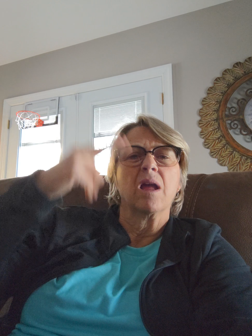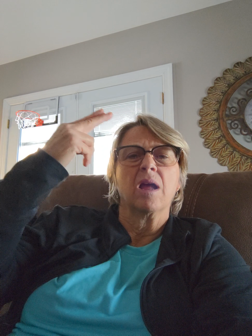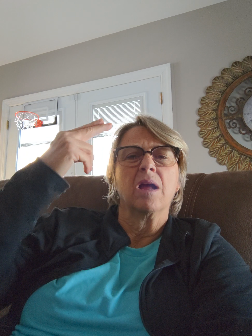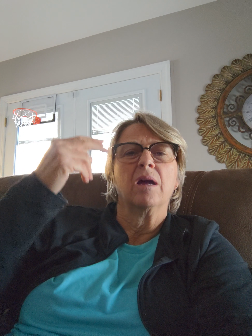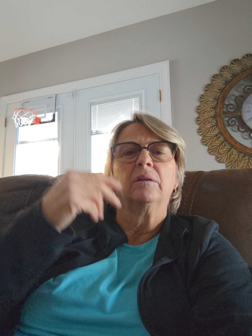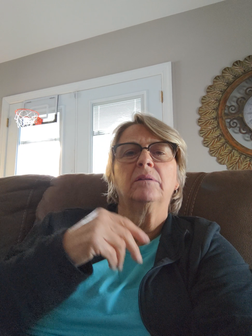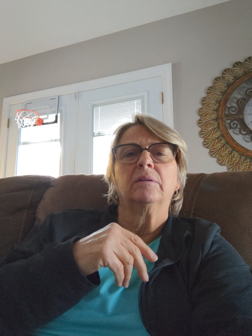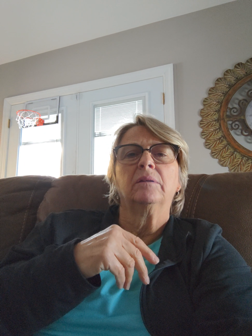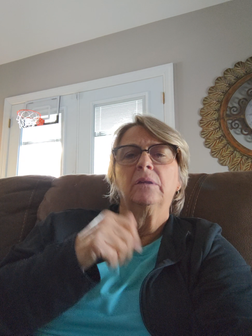high